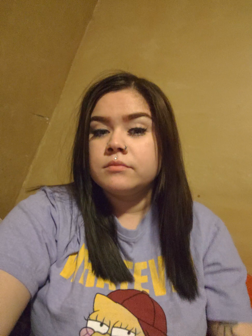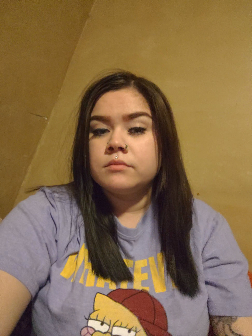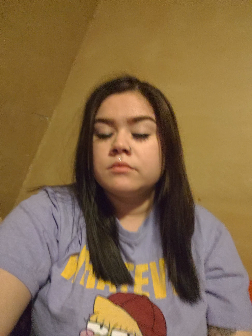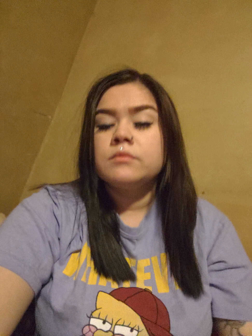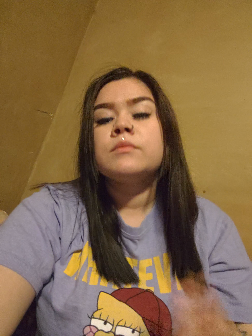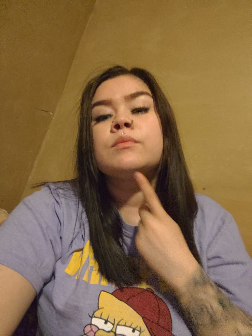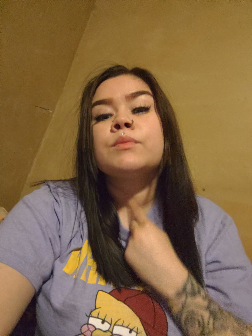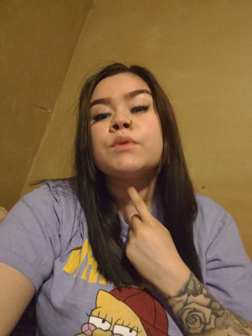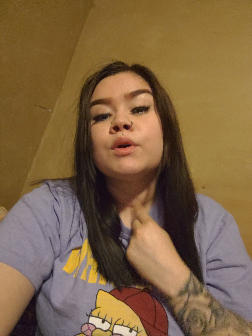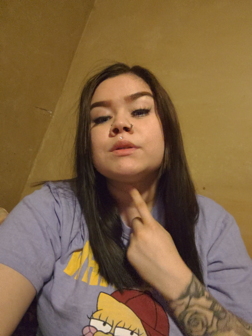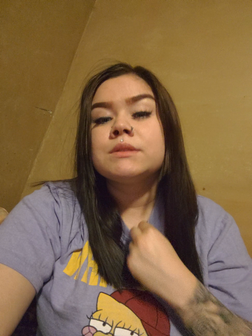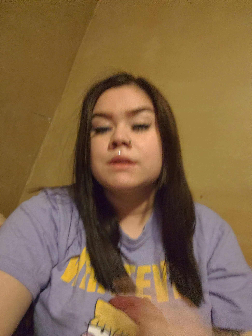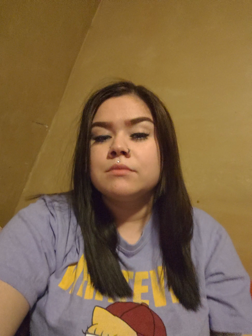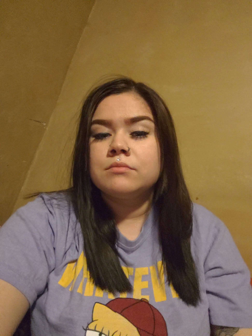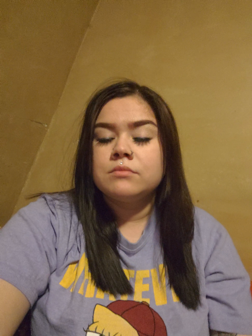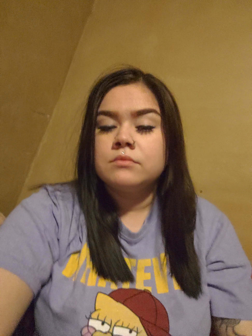thirsty